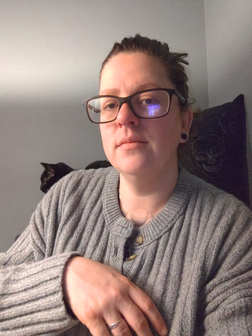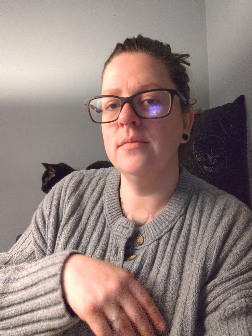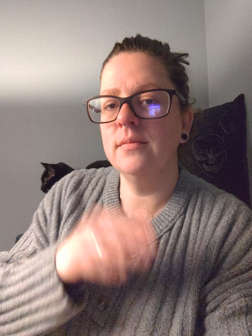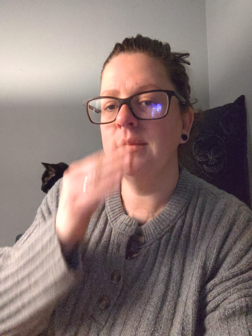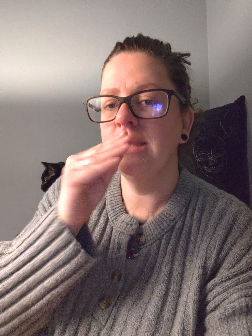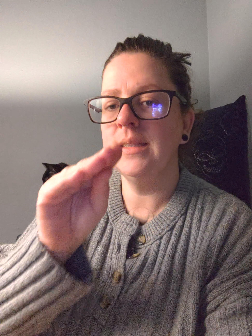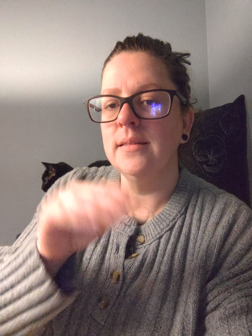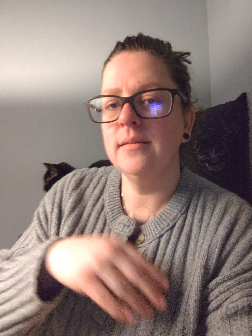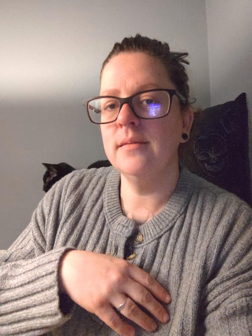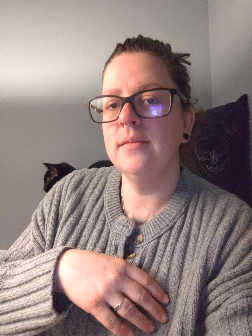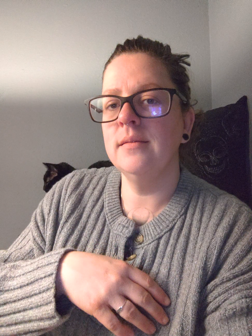kiss